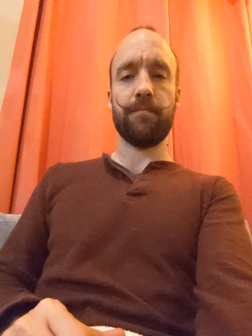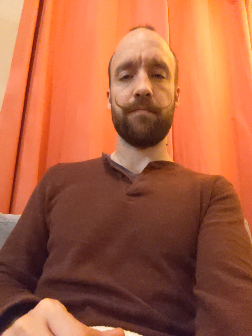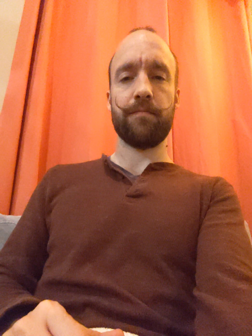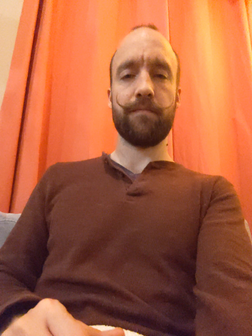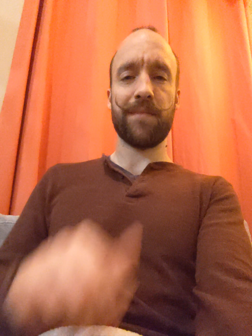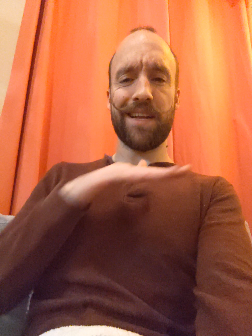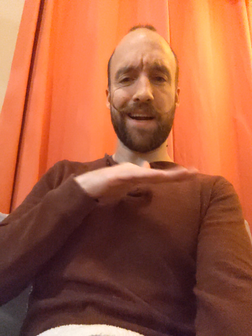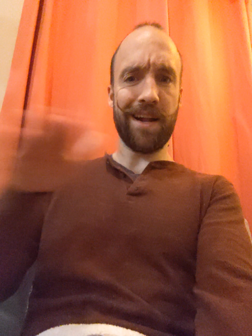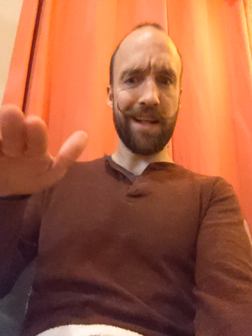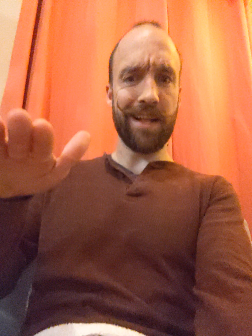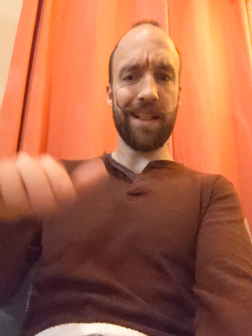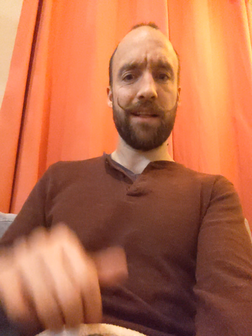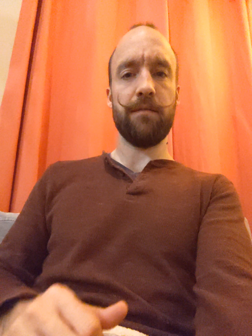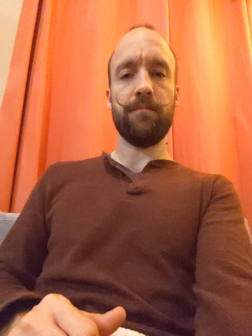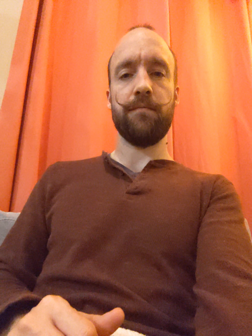clean